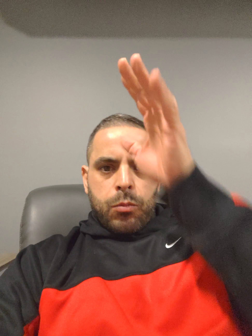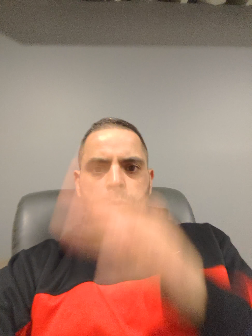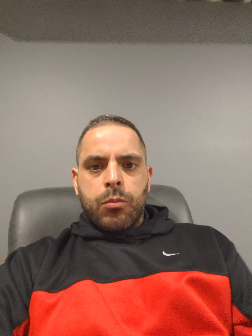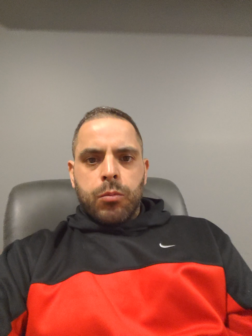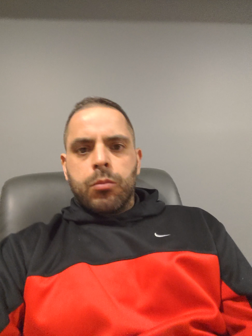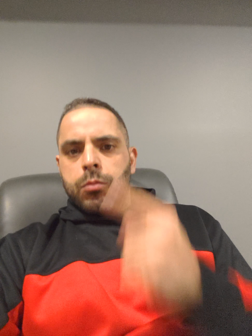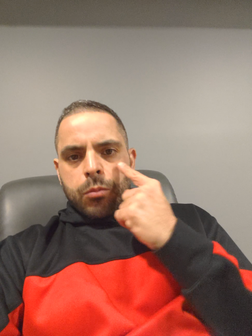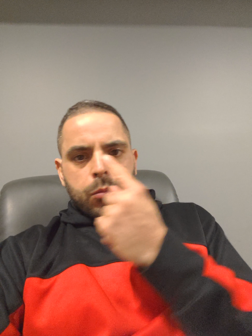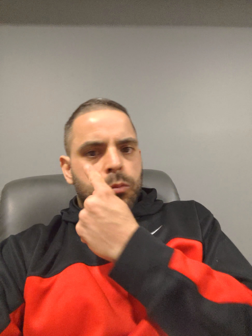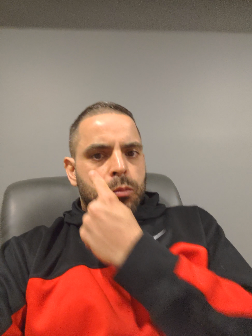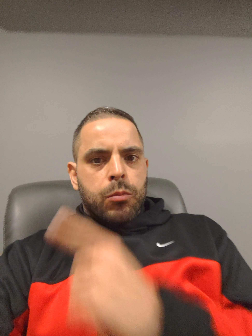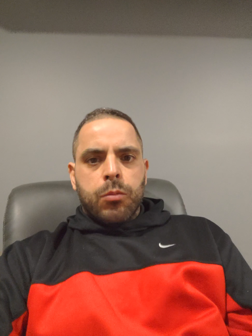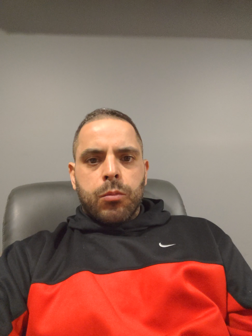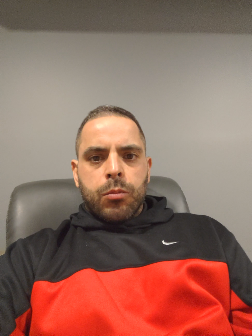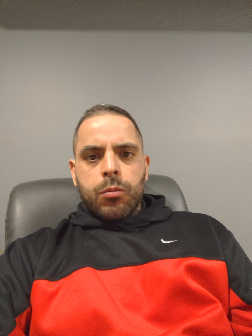eye